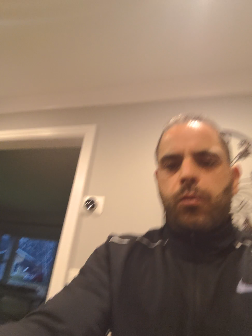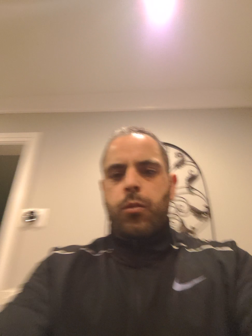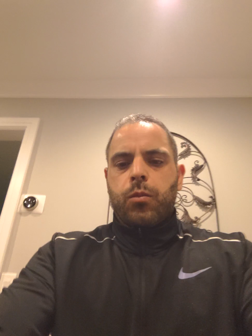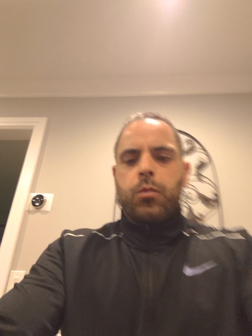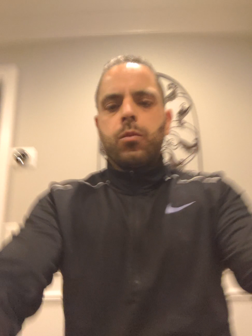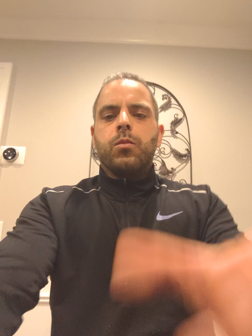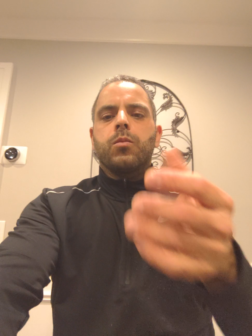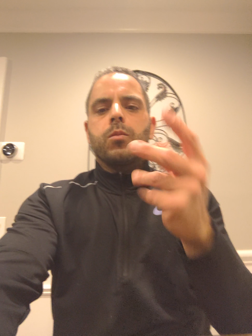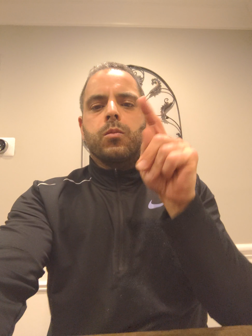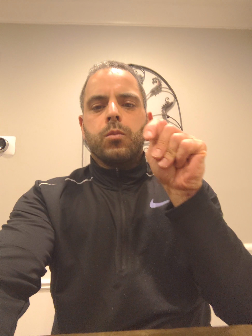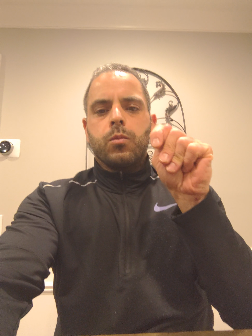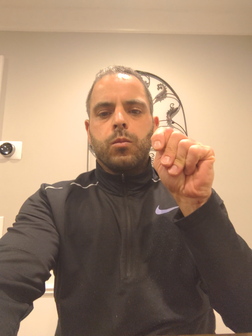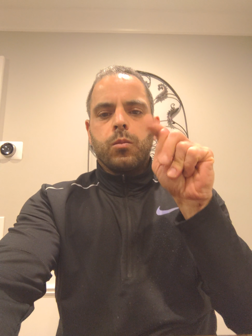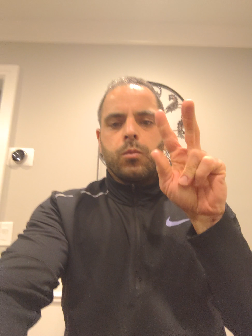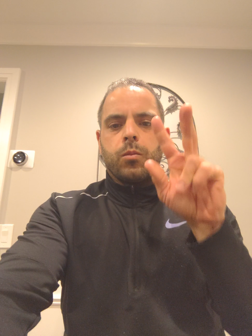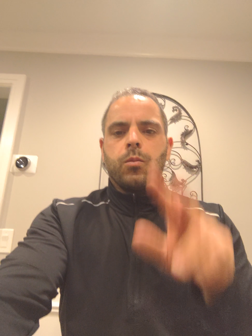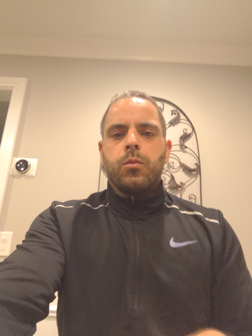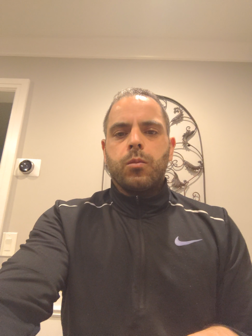TV